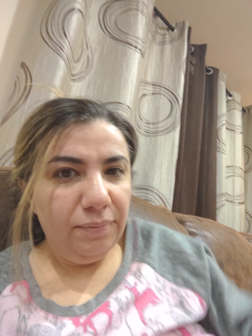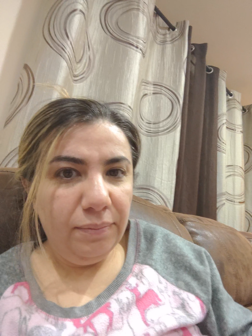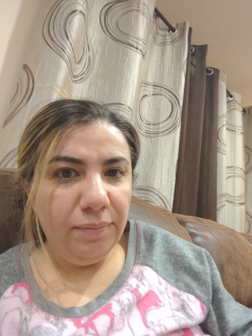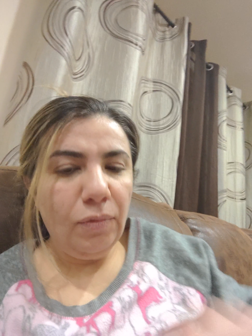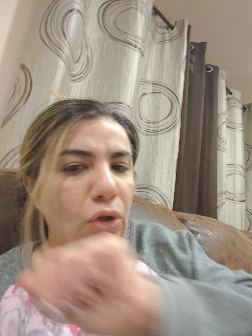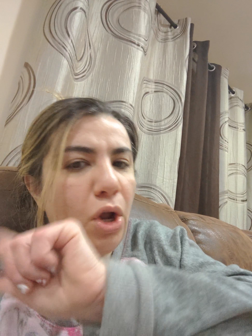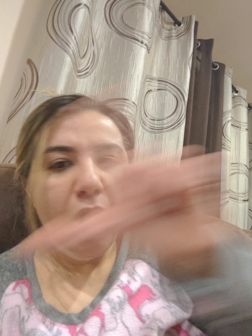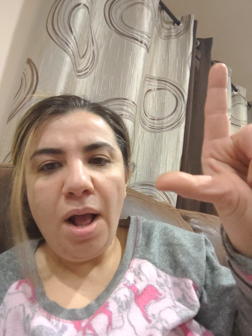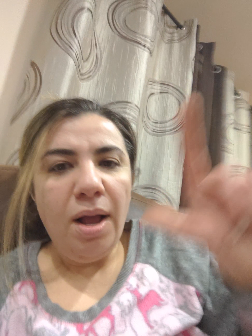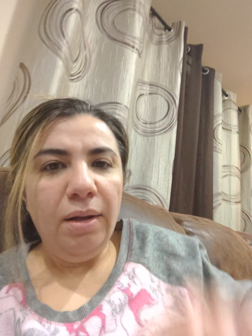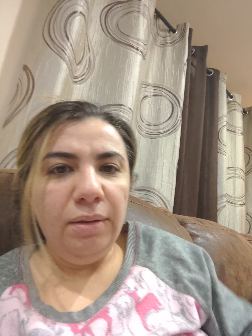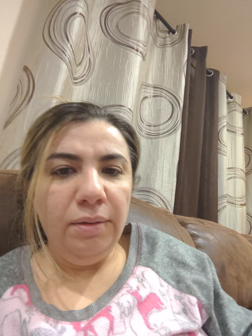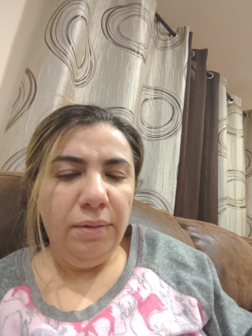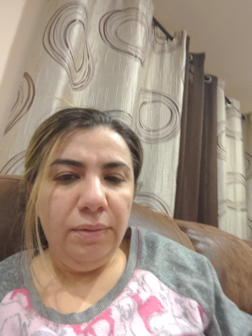all